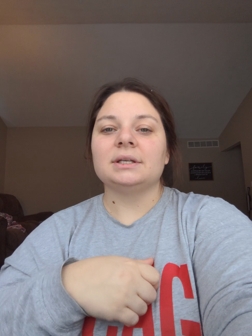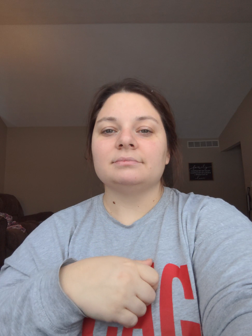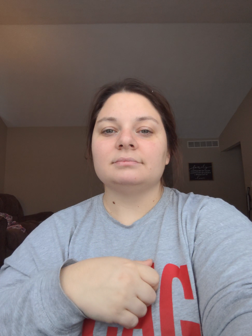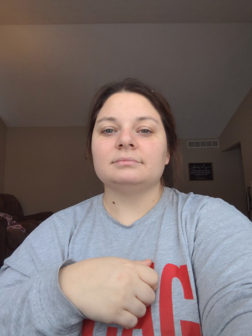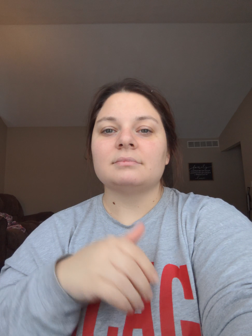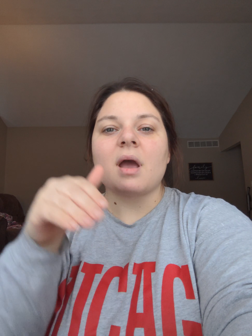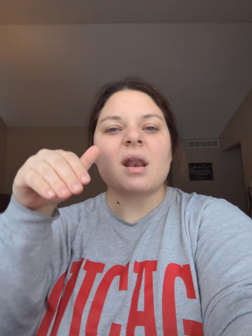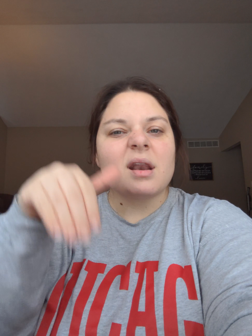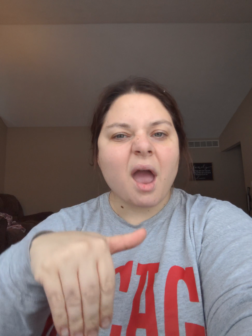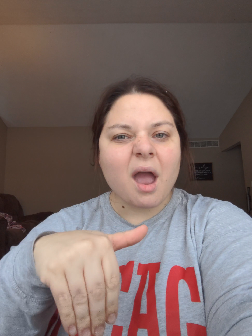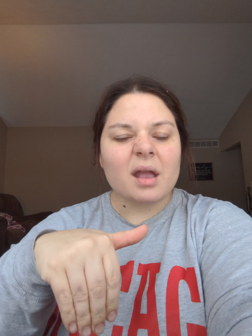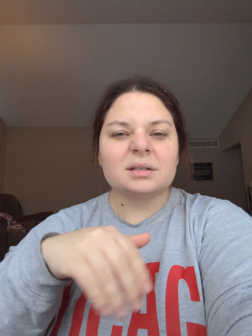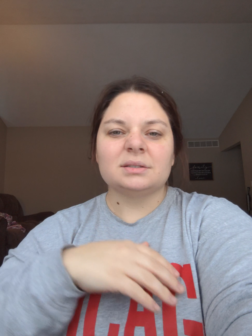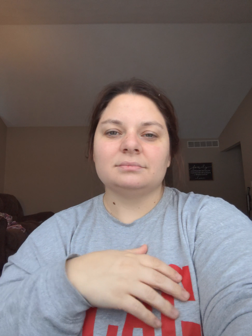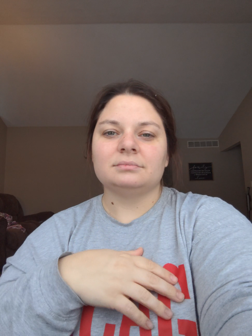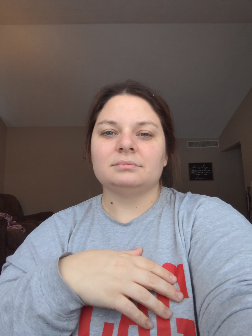night